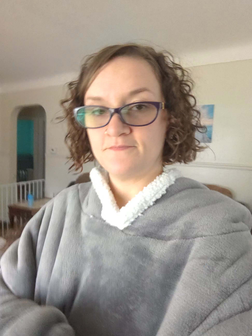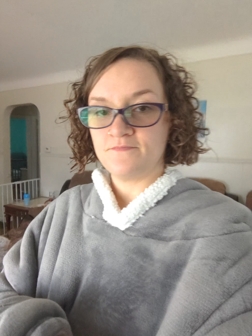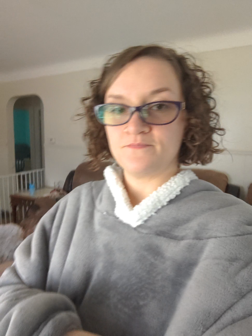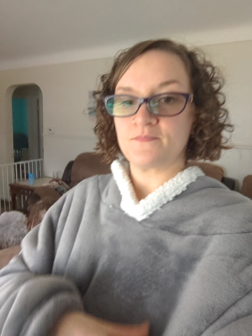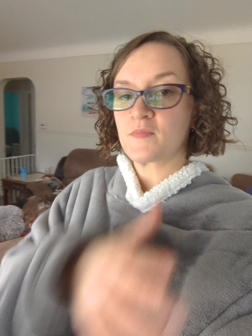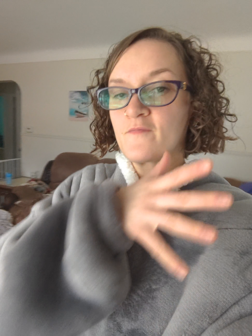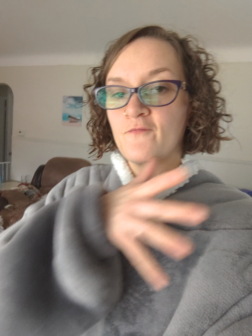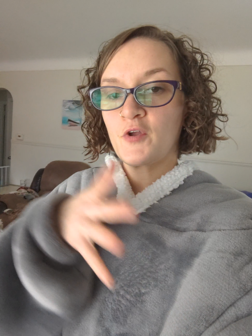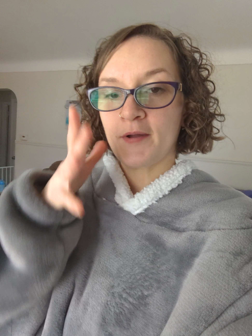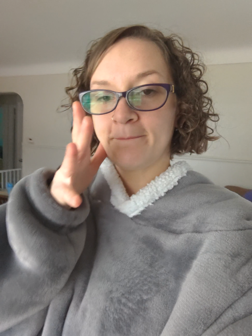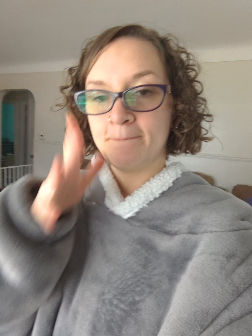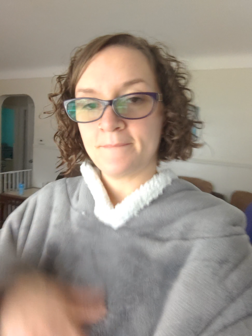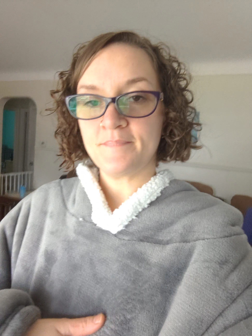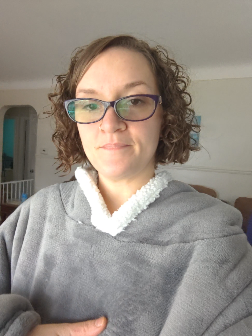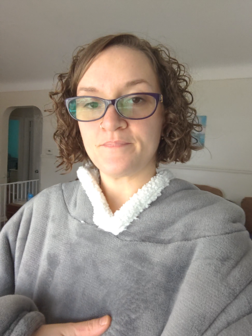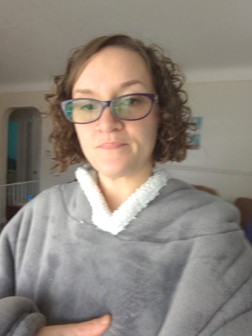farm